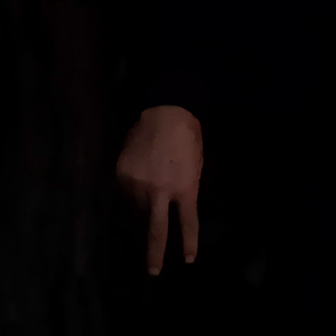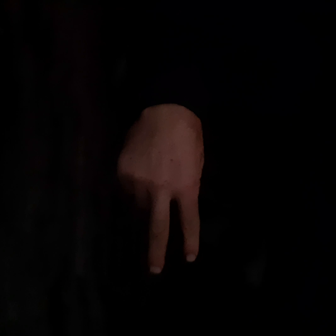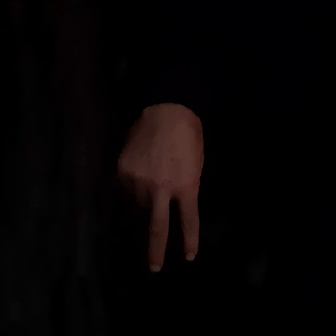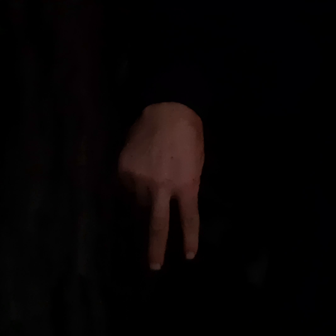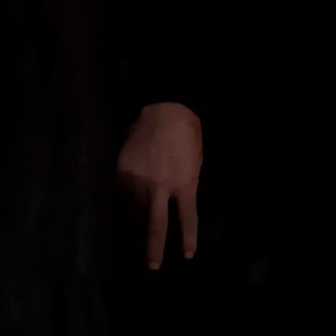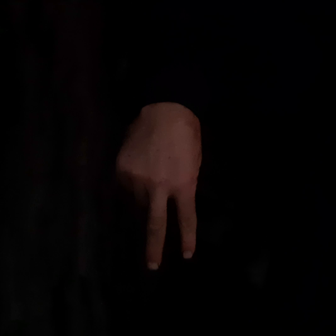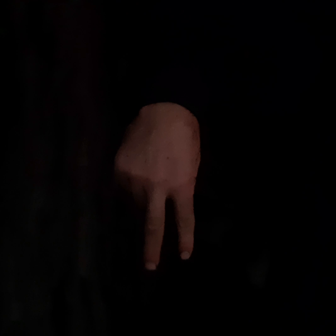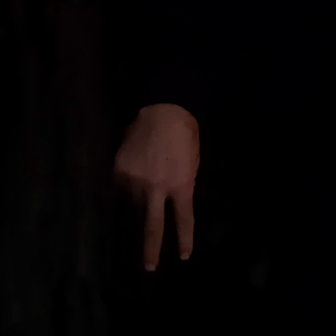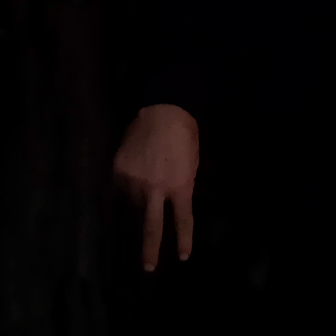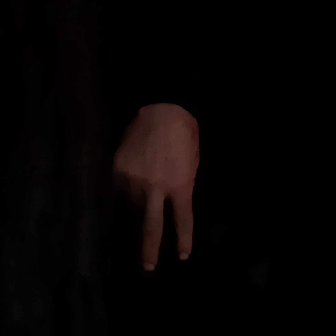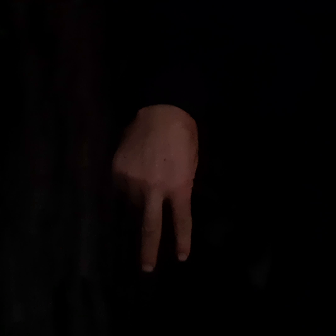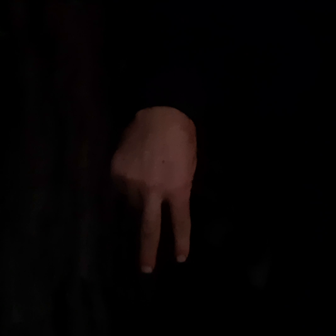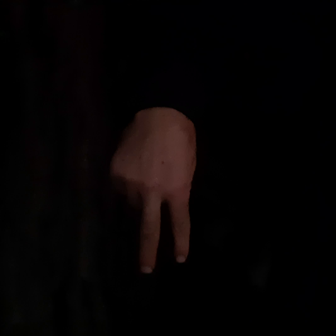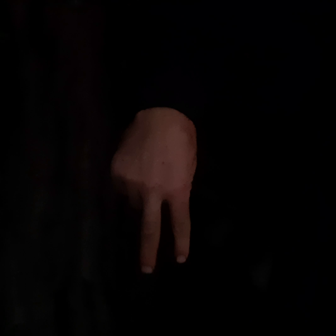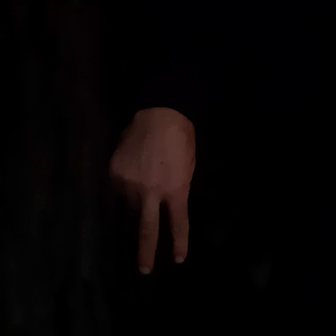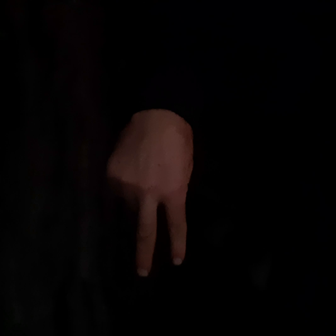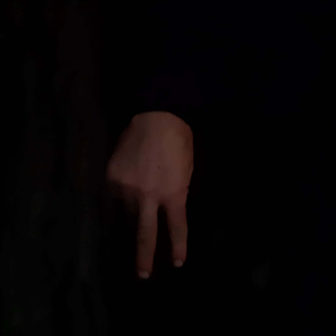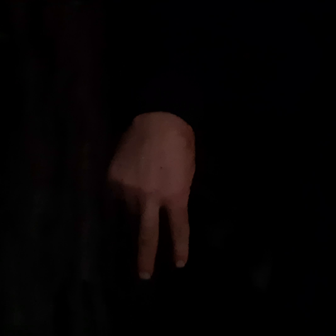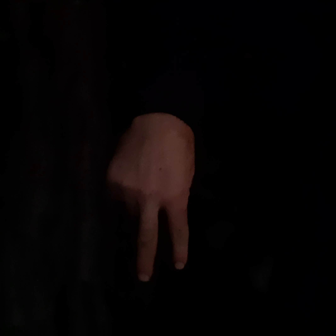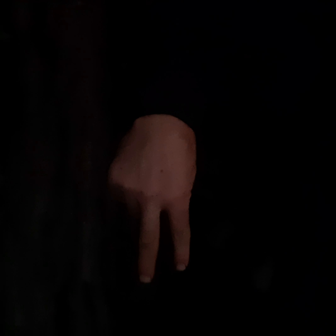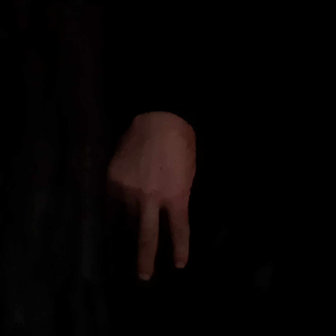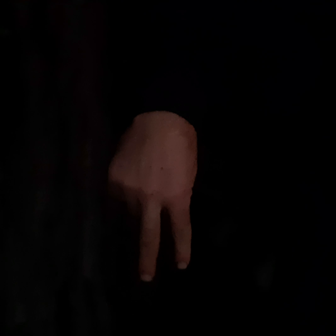Л